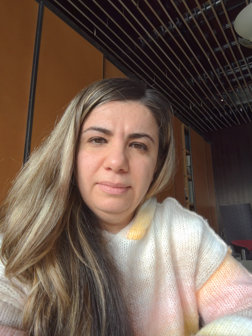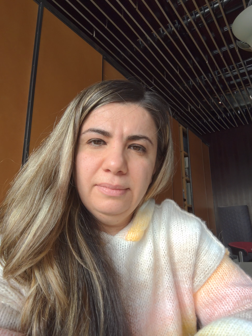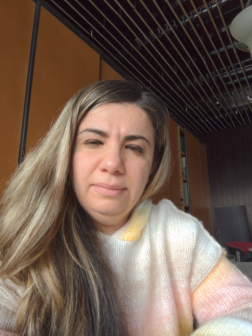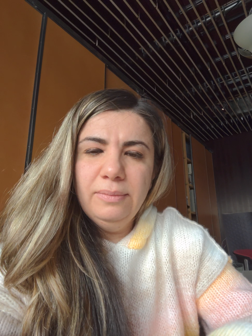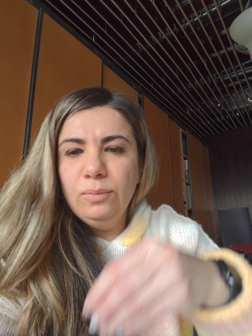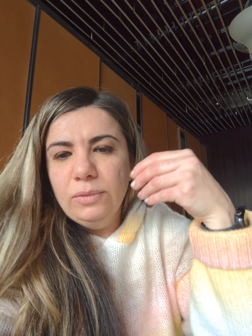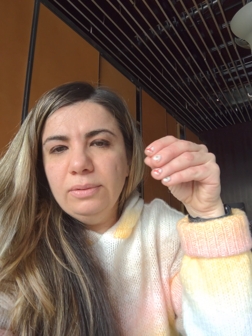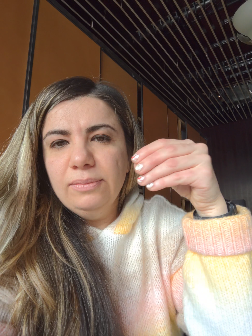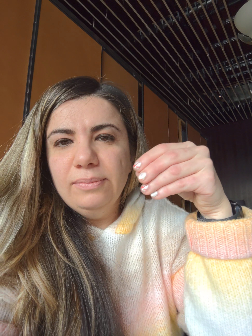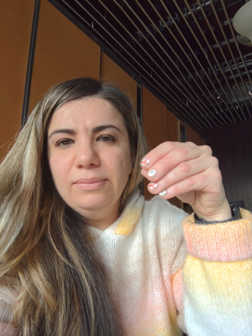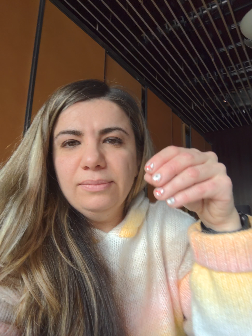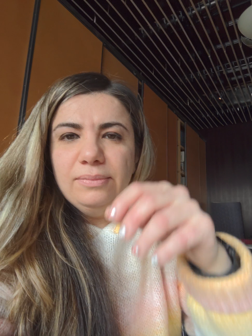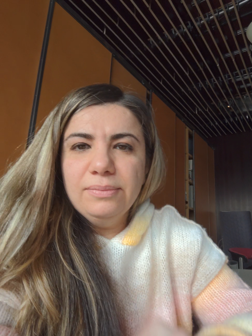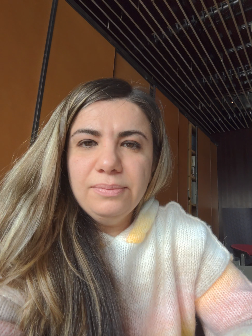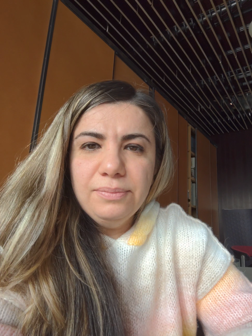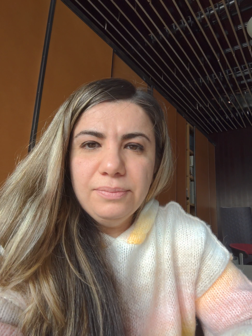store